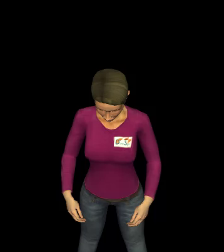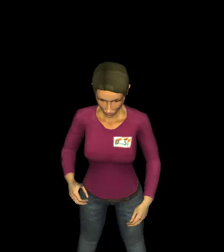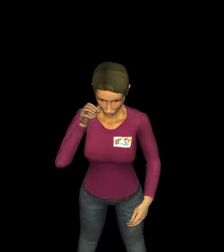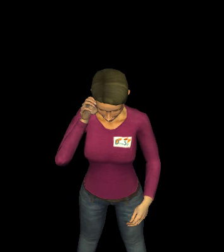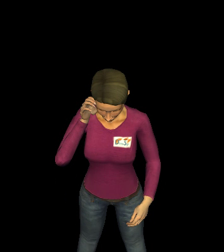يستمع